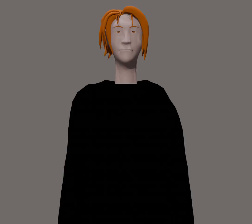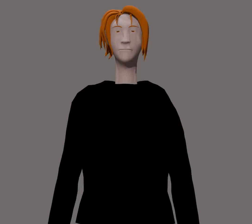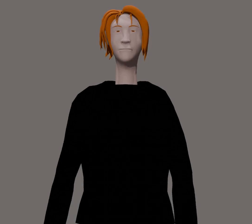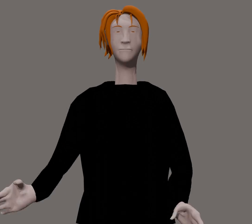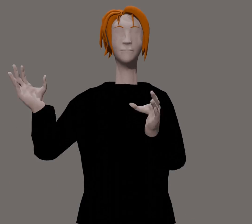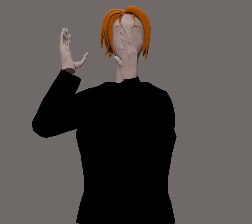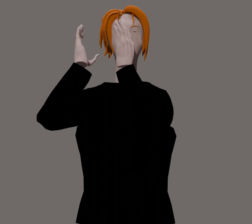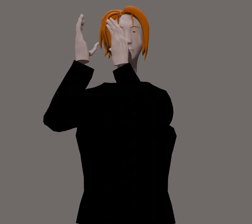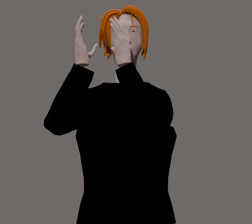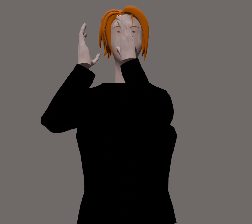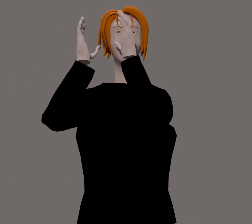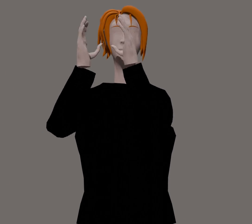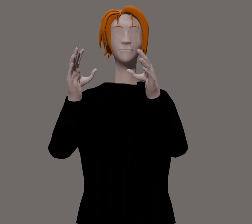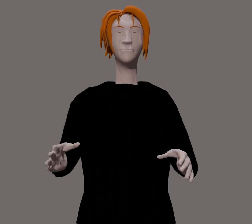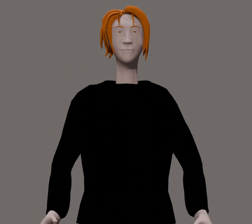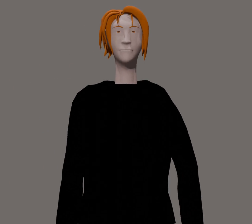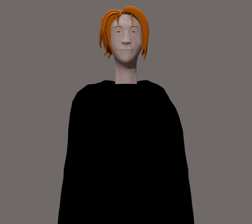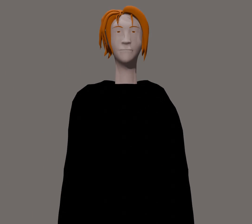Coconut